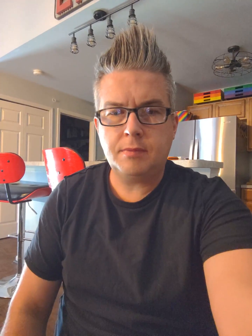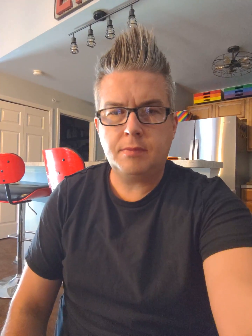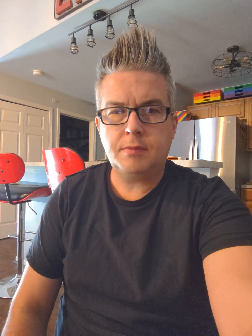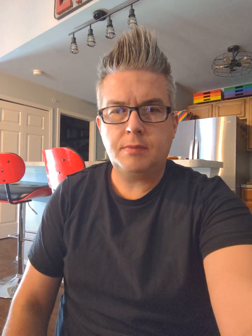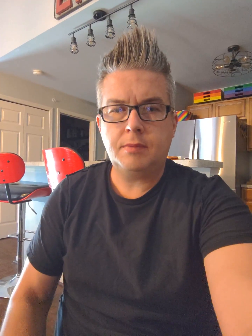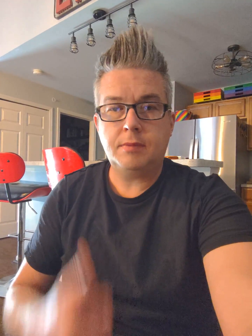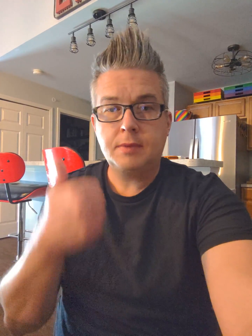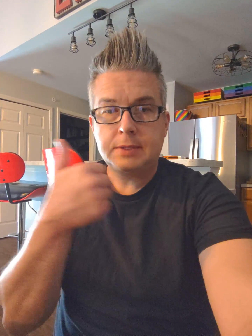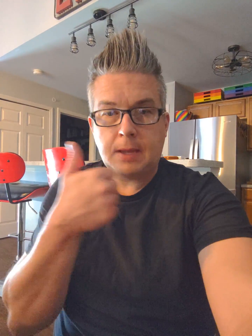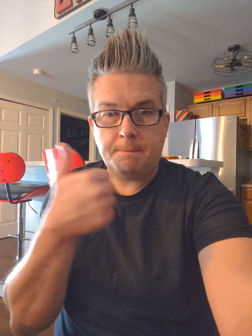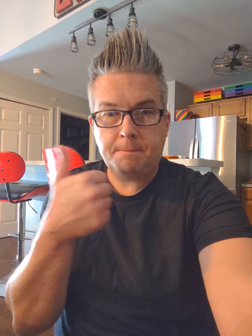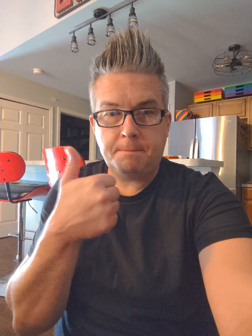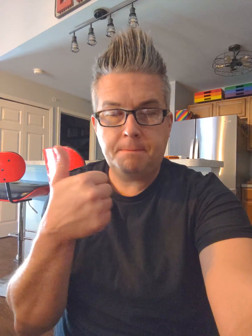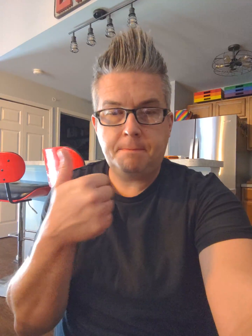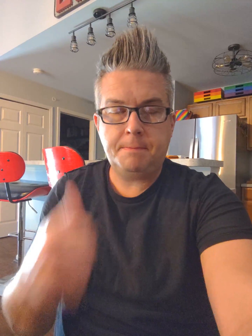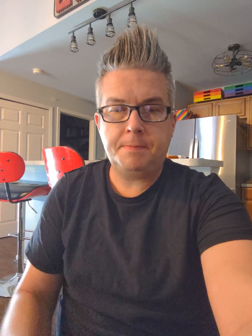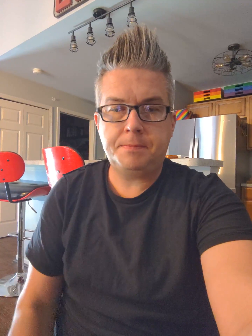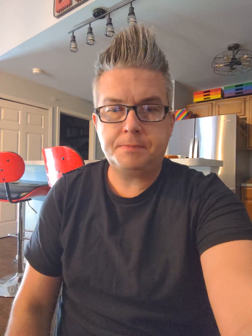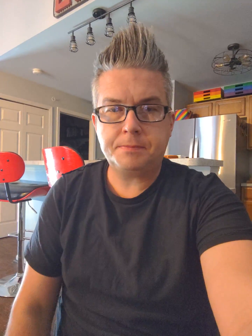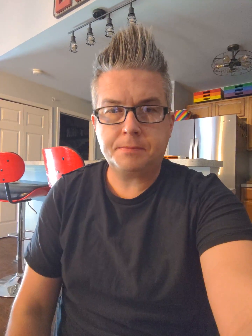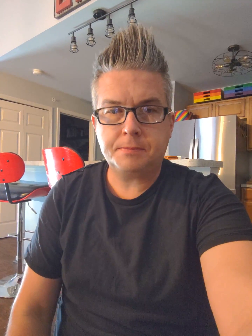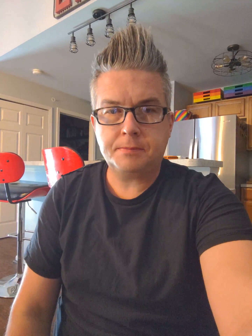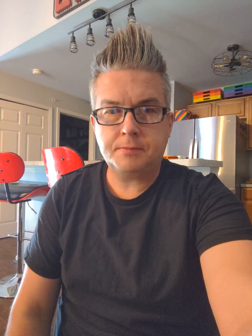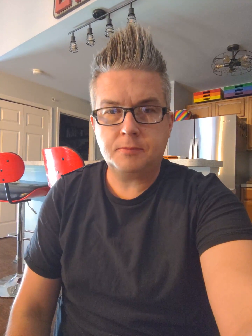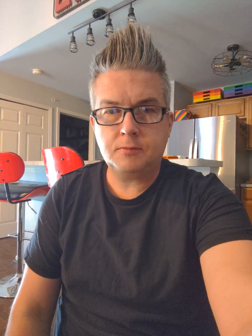game